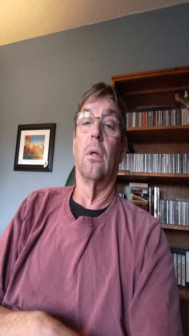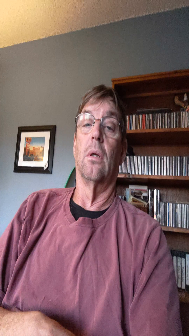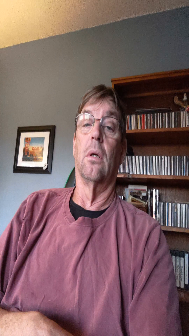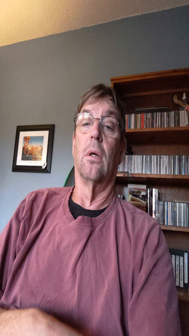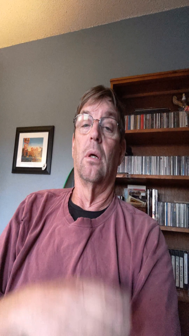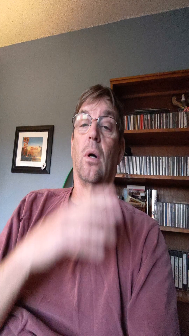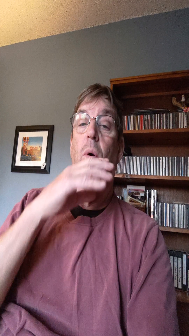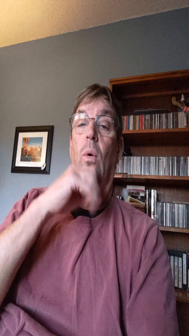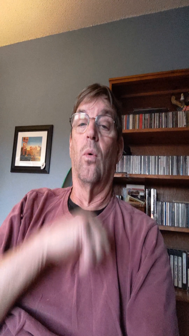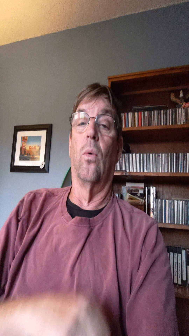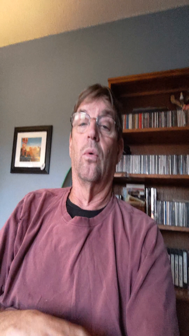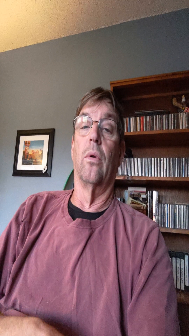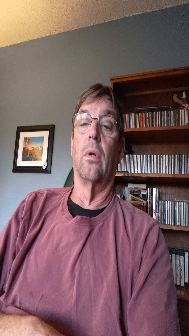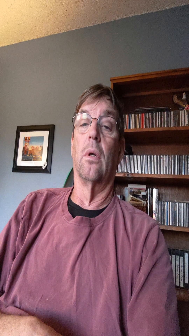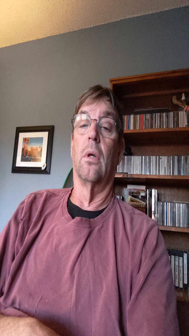old